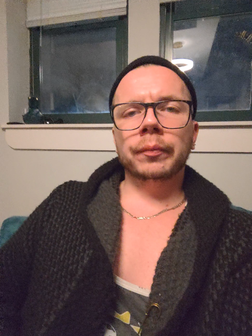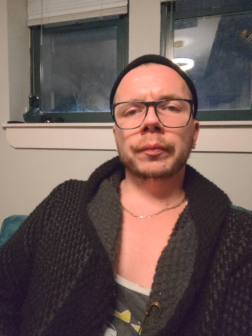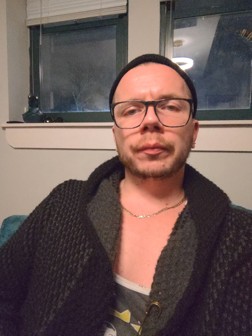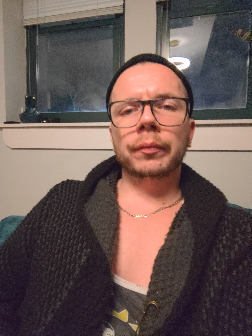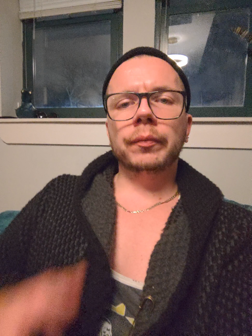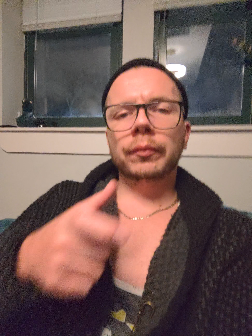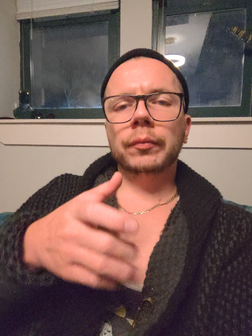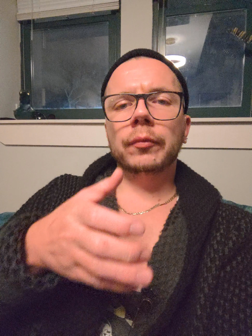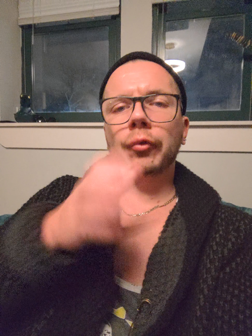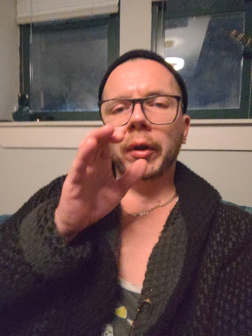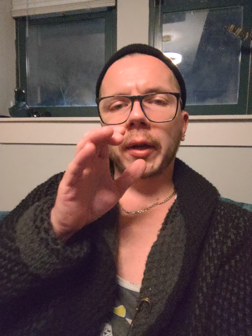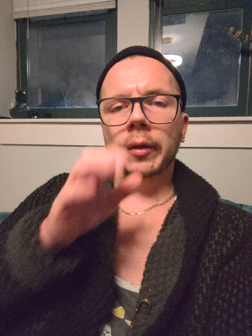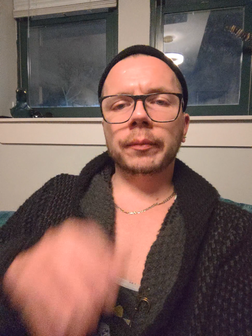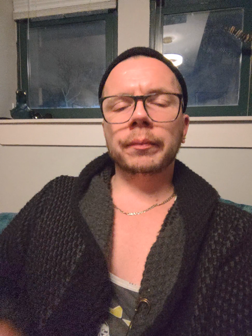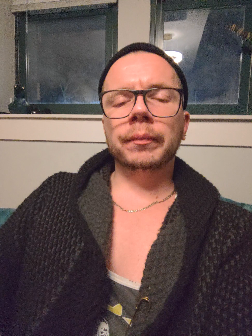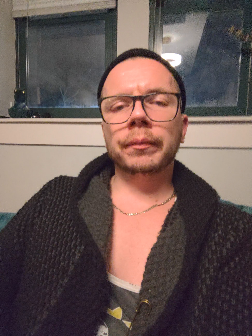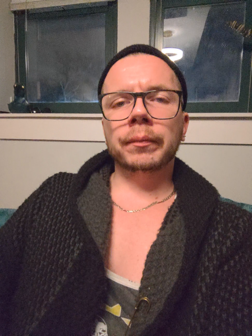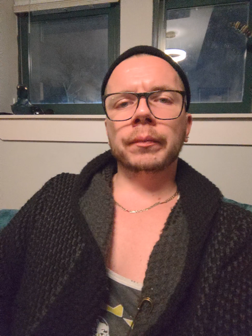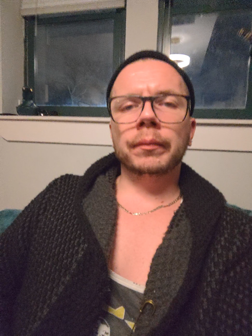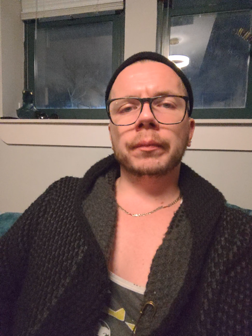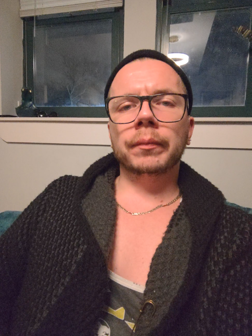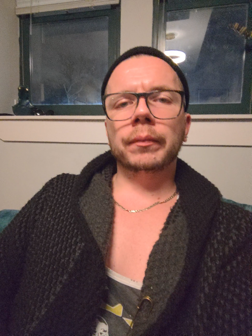drink